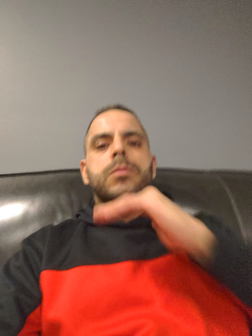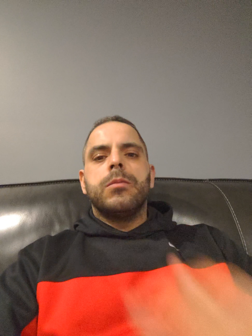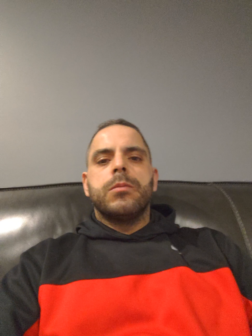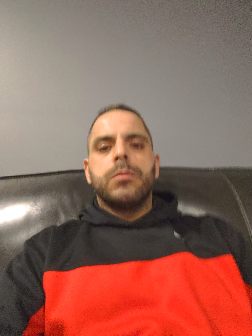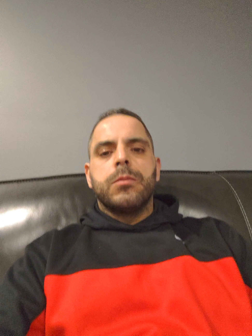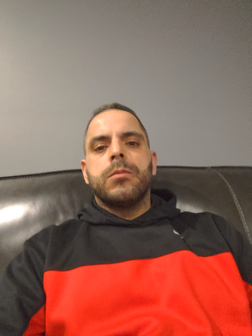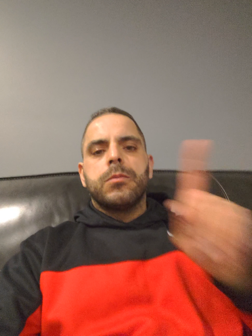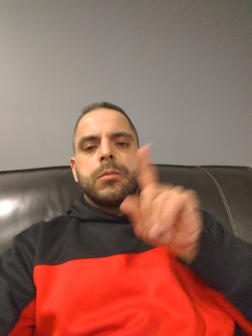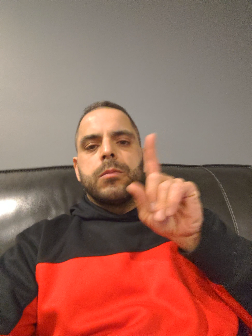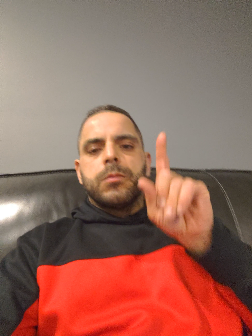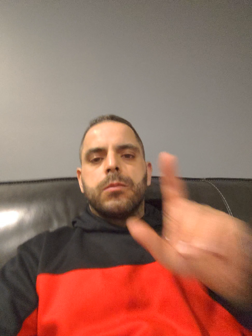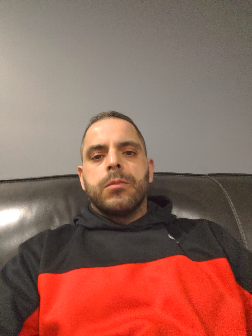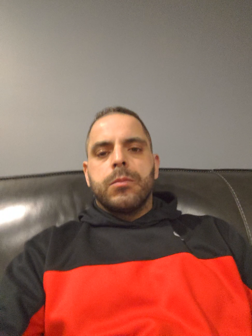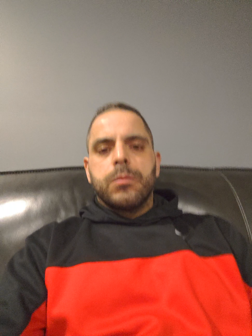where